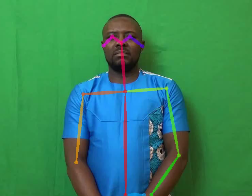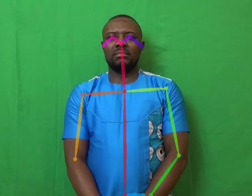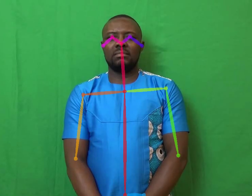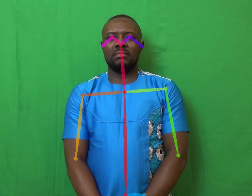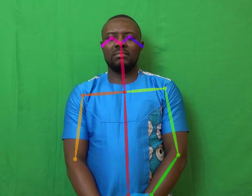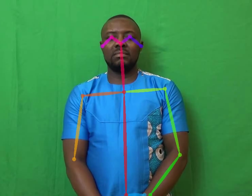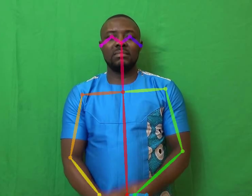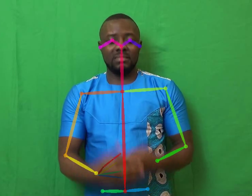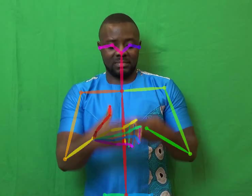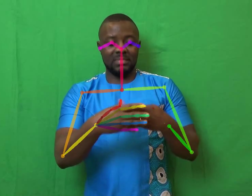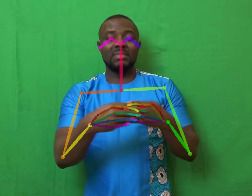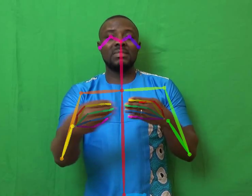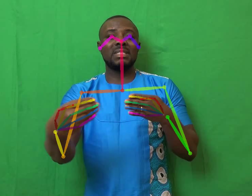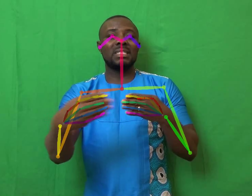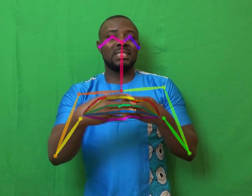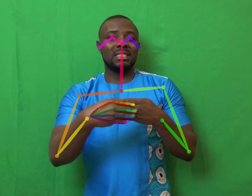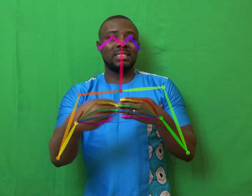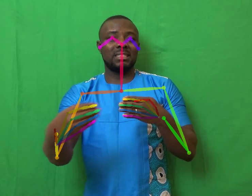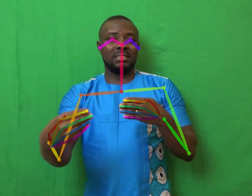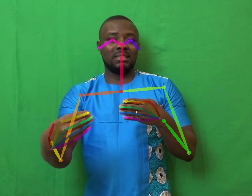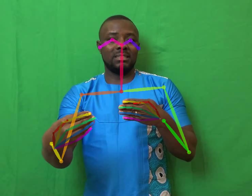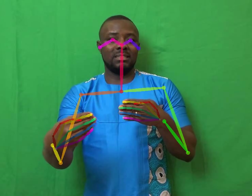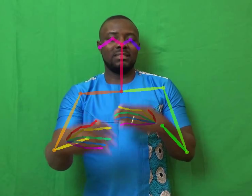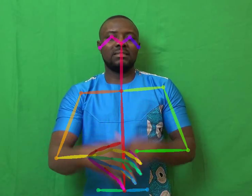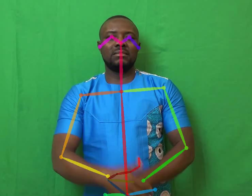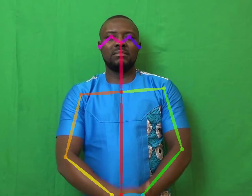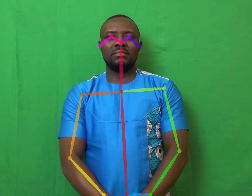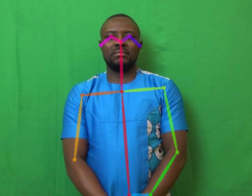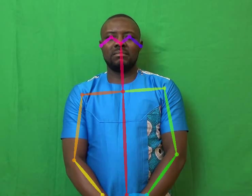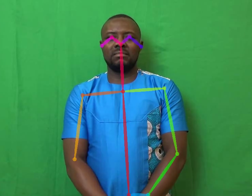cedi